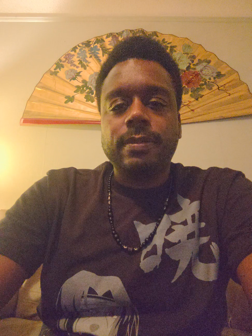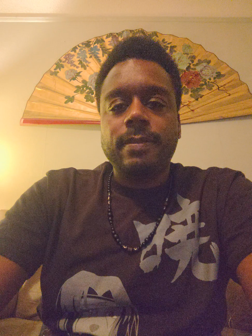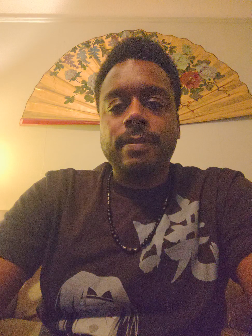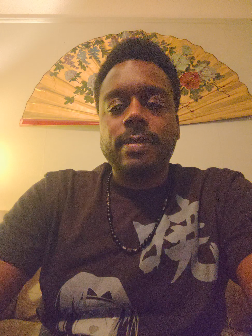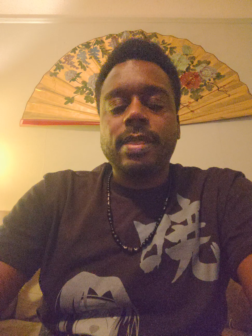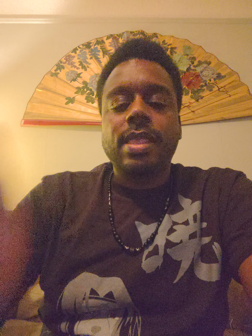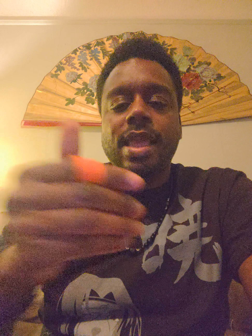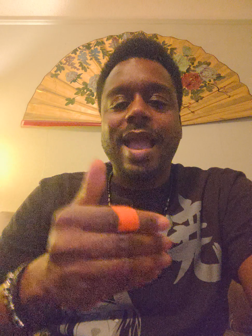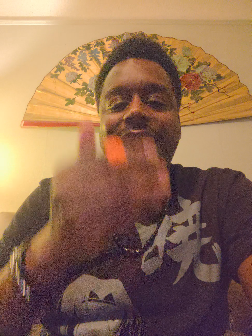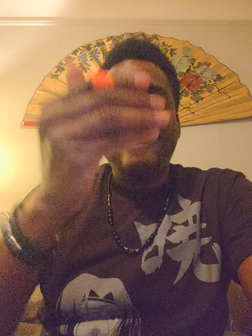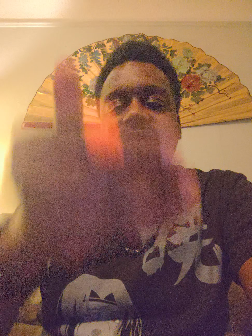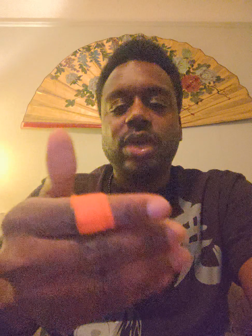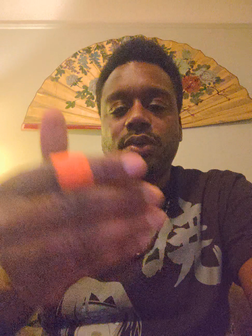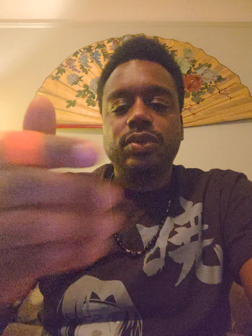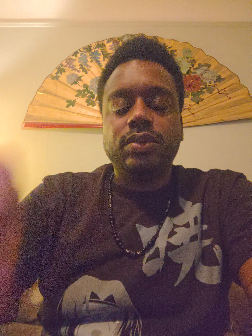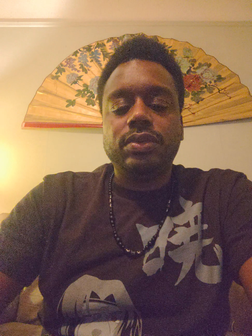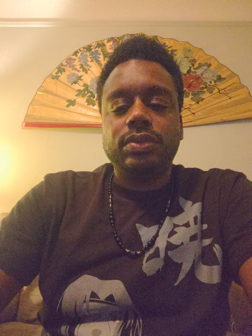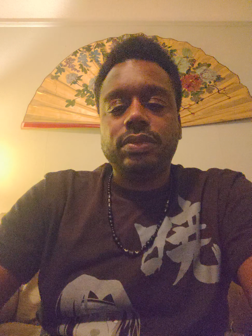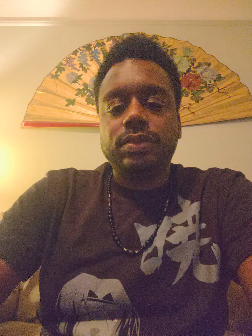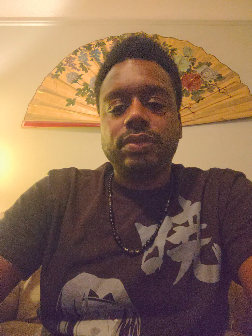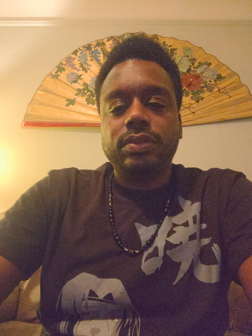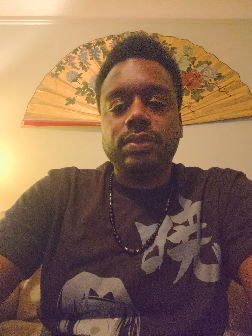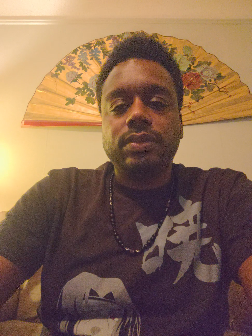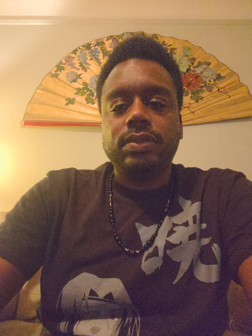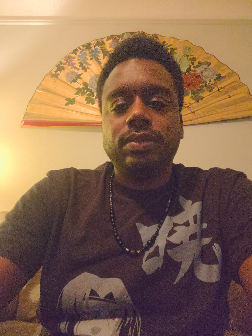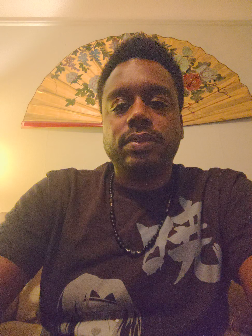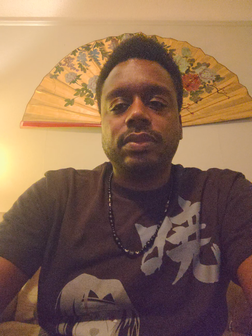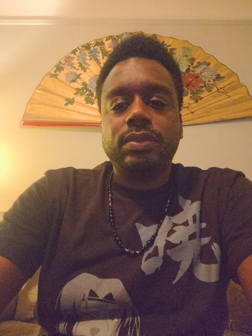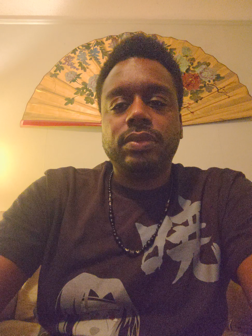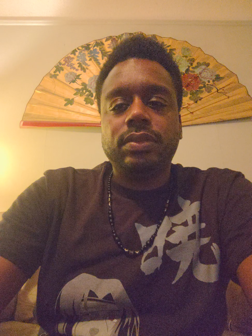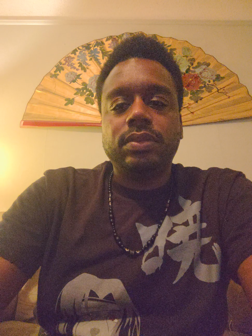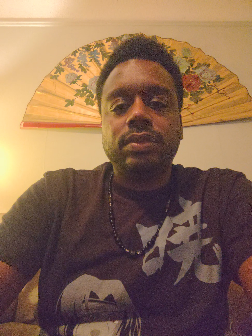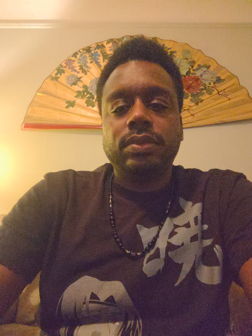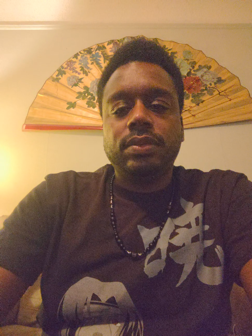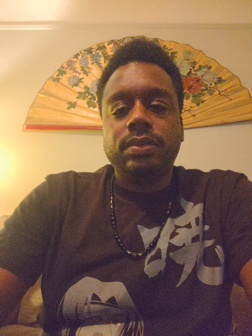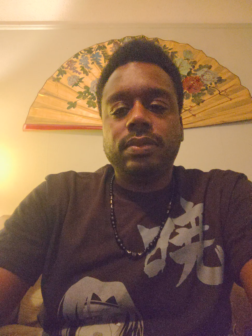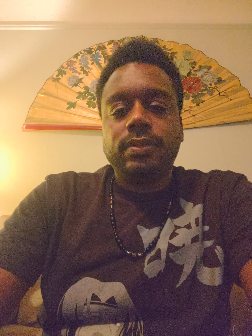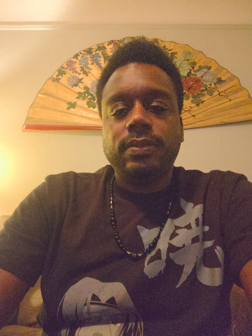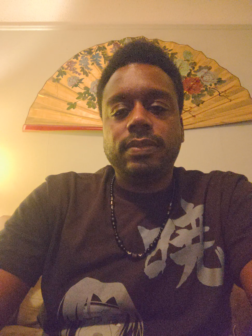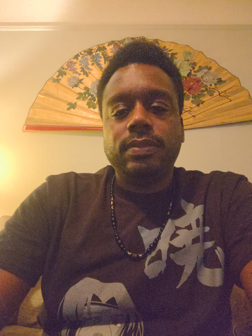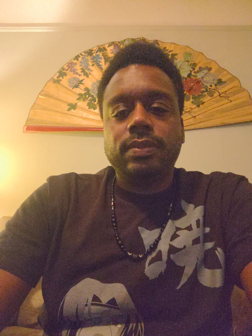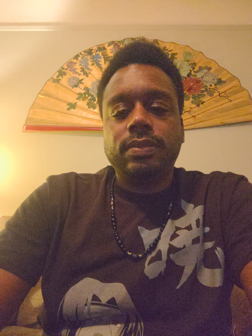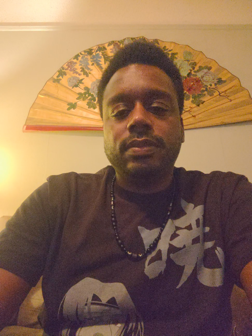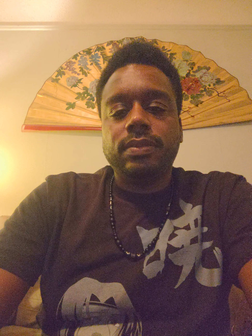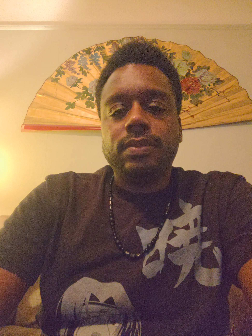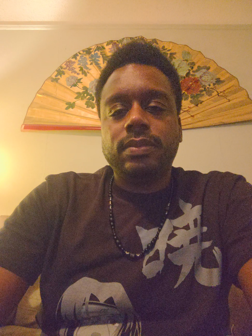after